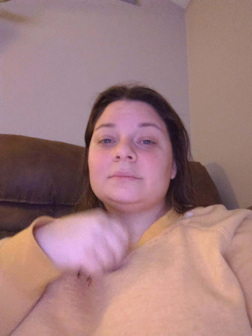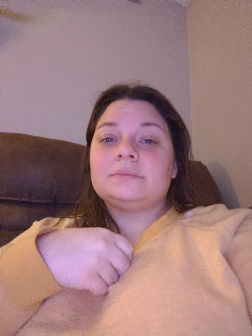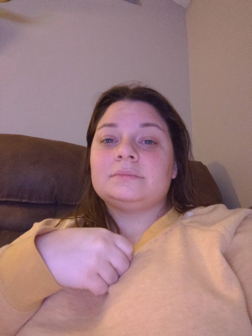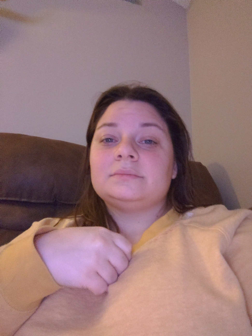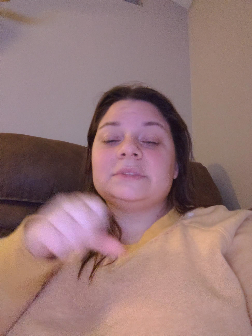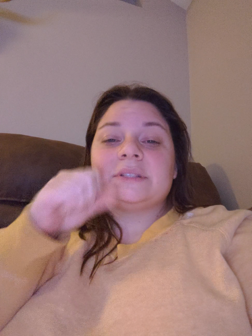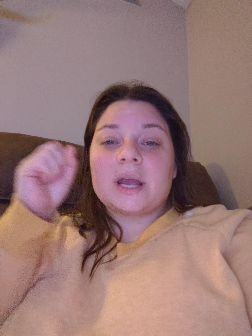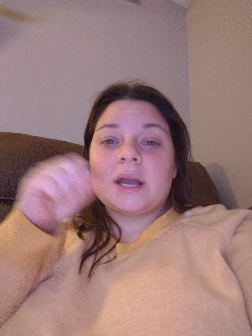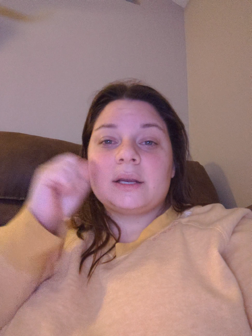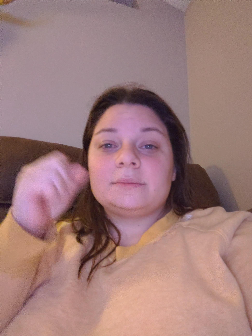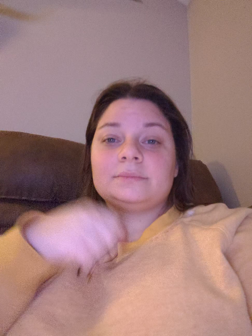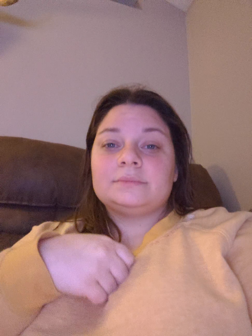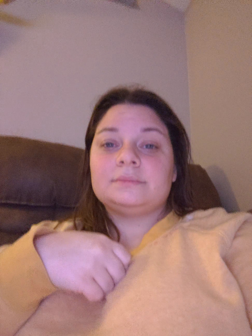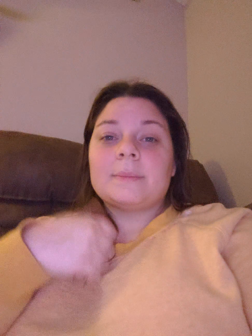snack